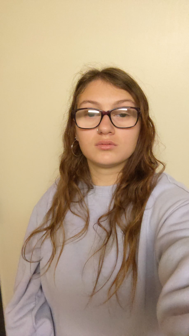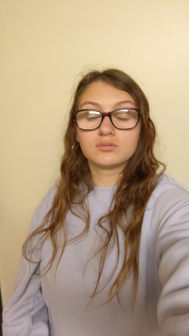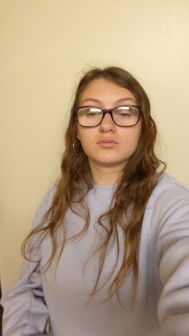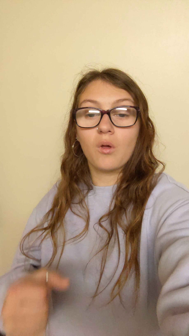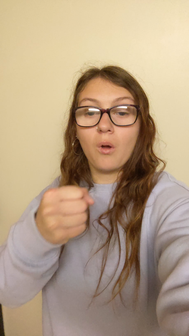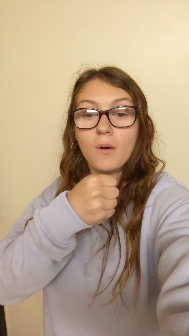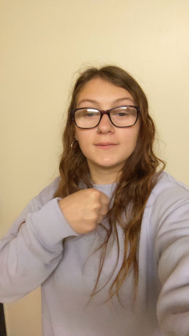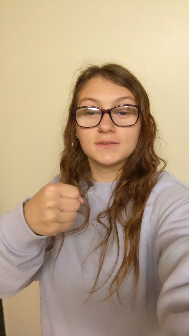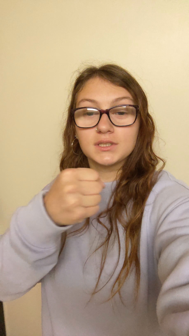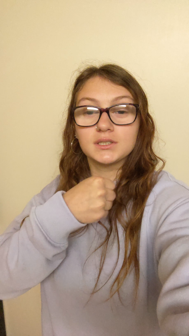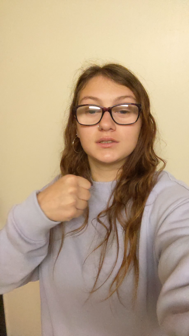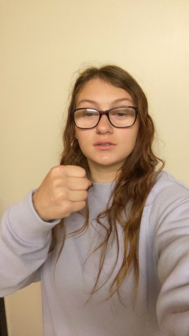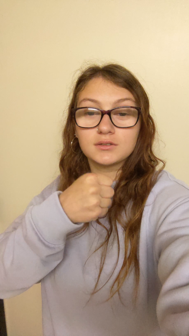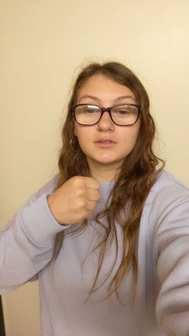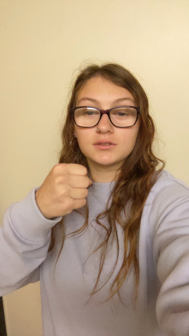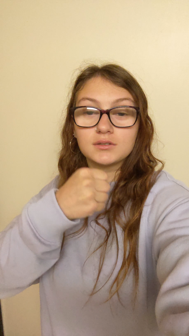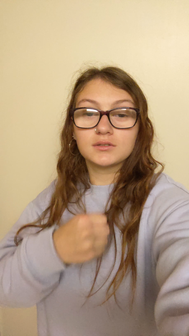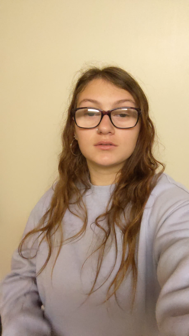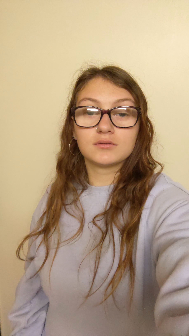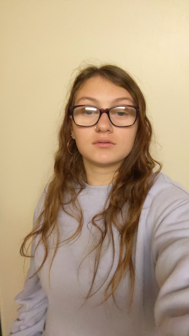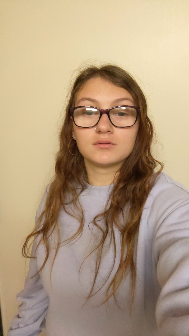coffee